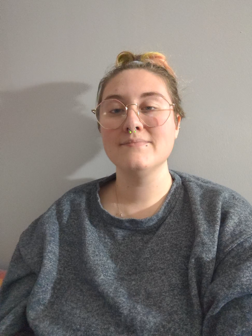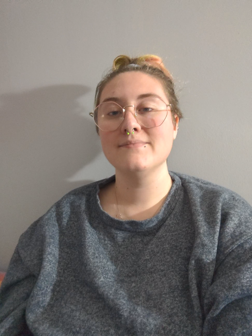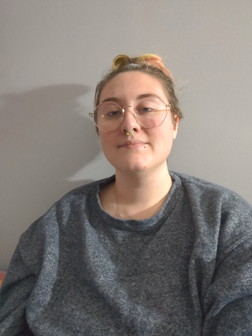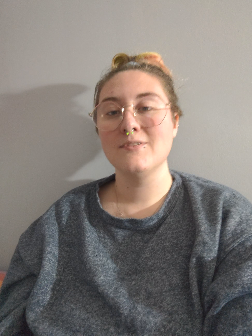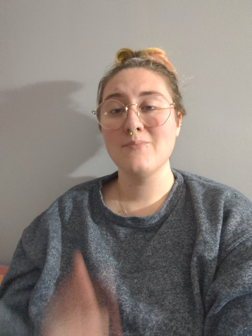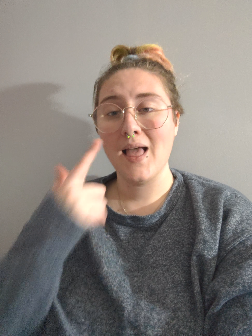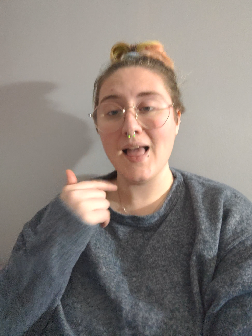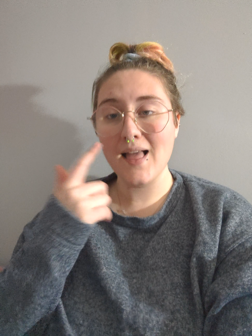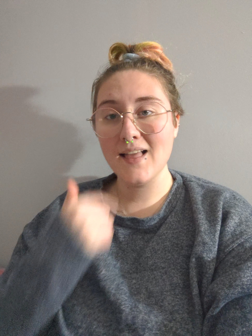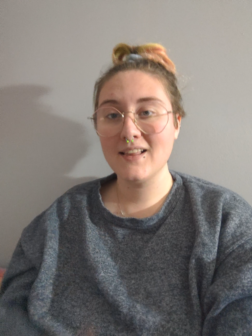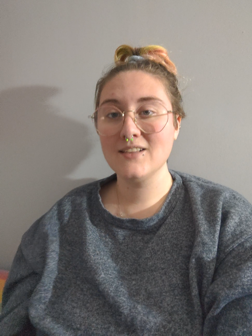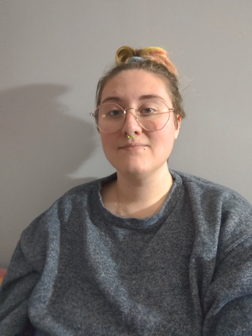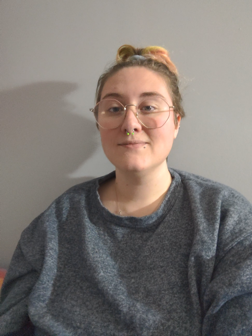cry